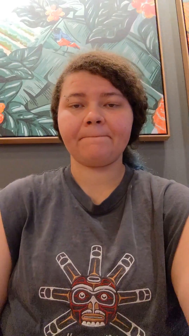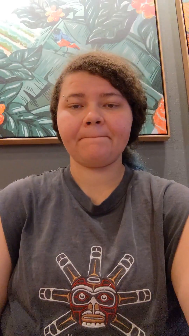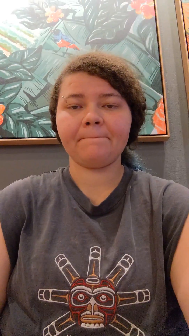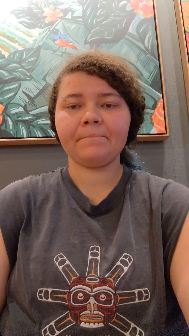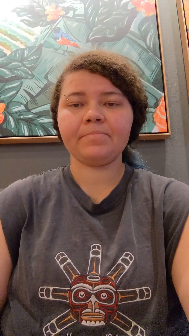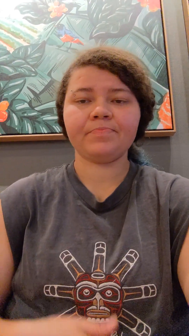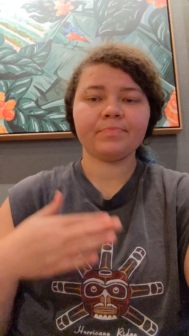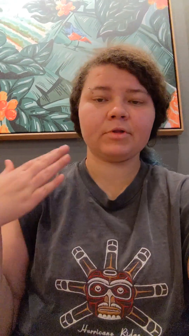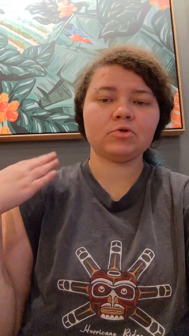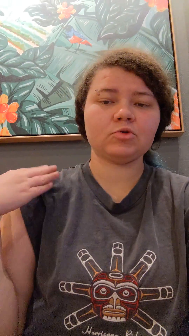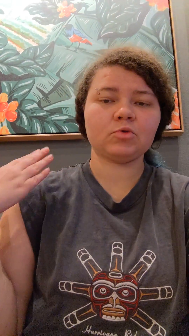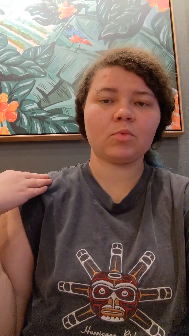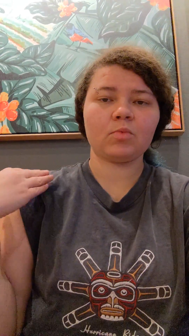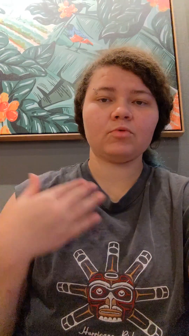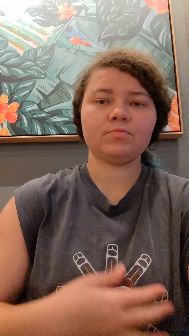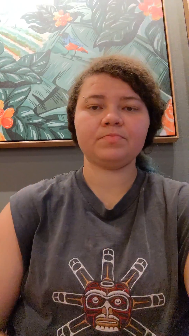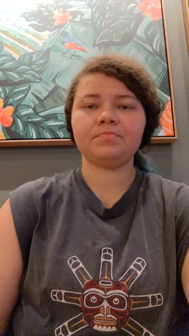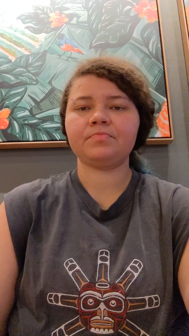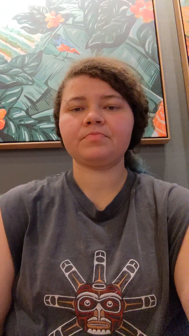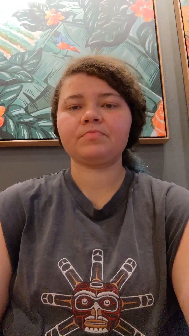shoulder